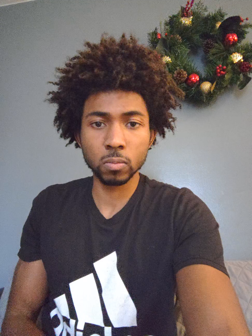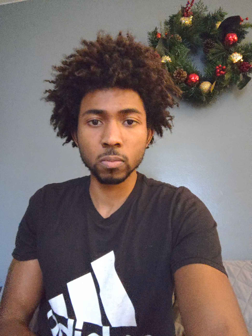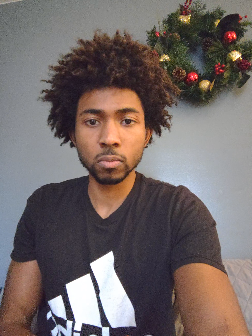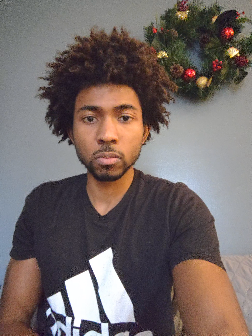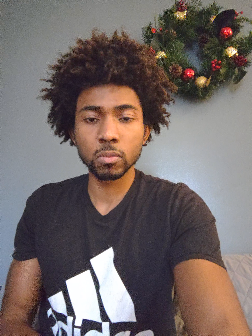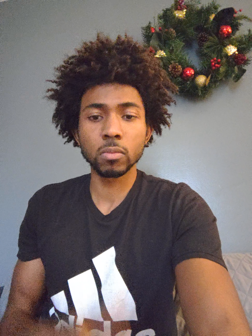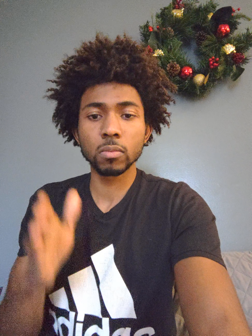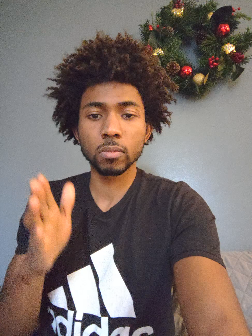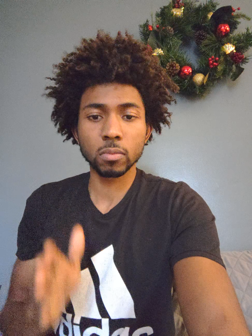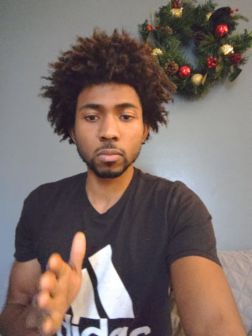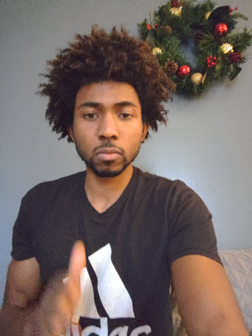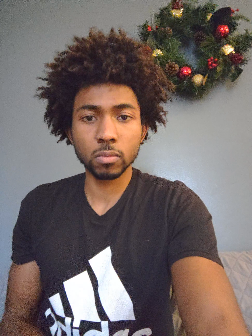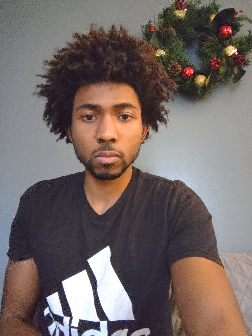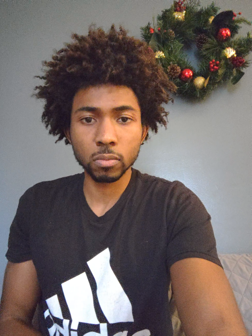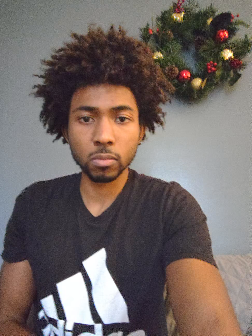person